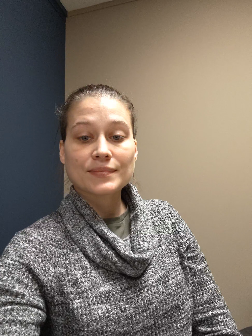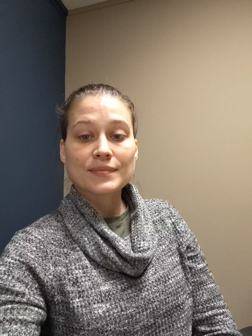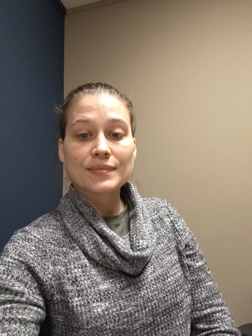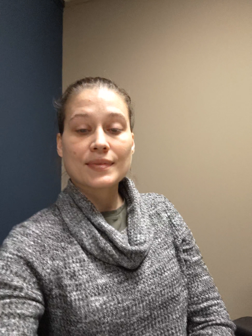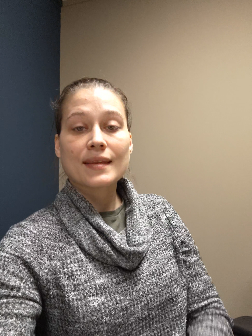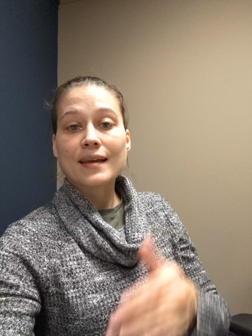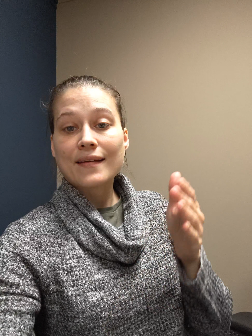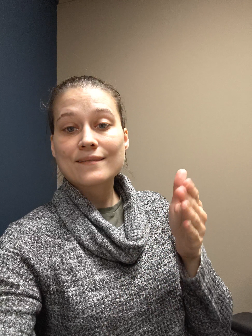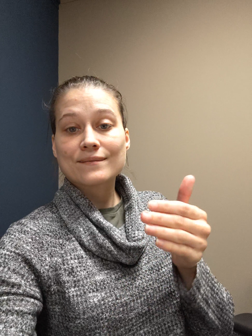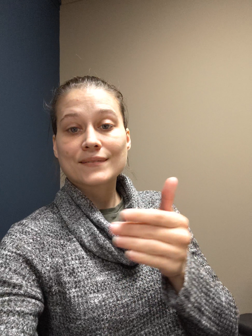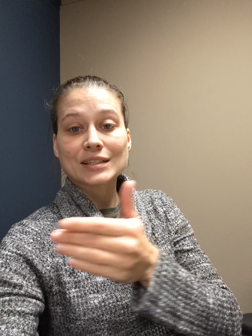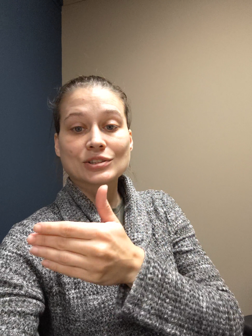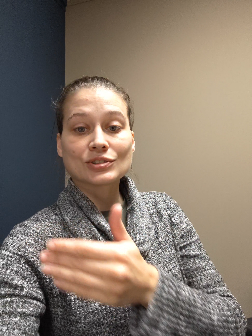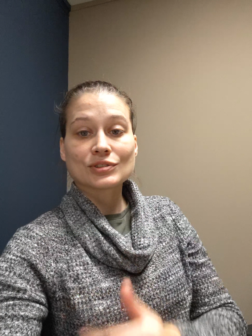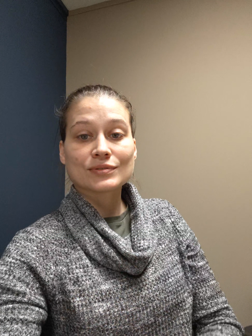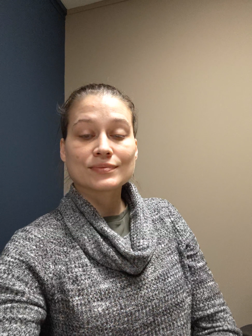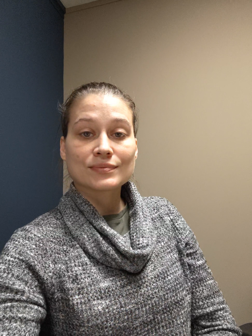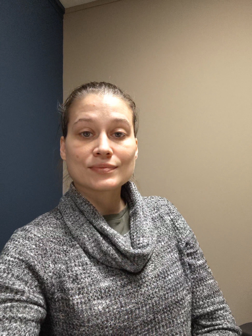fish